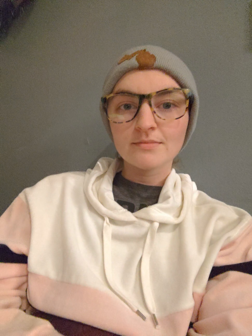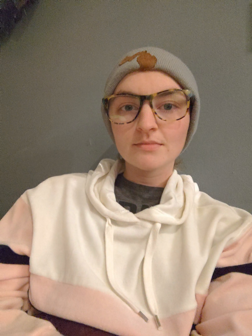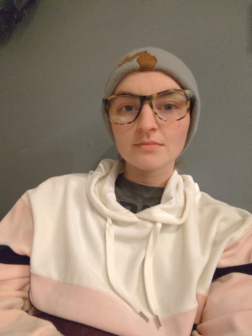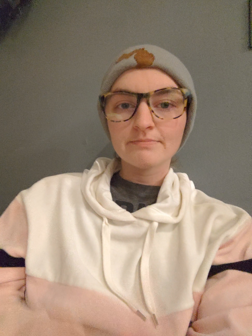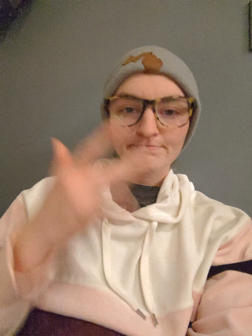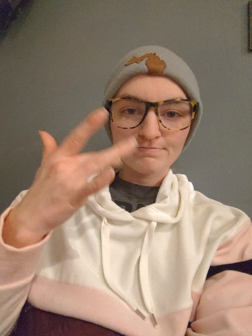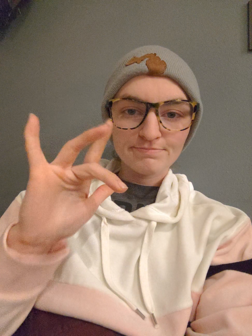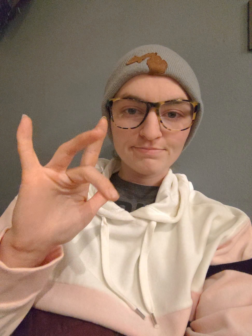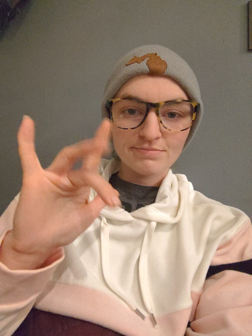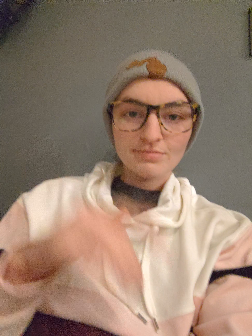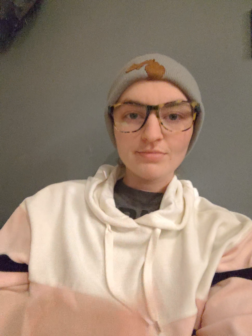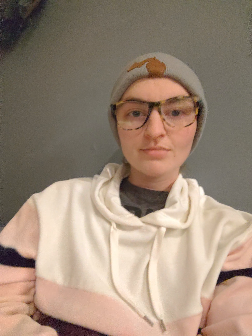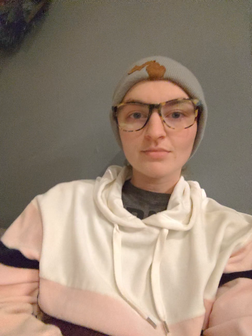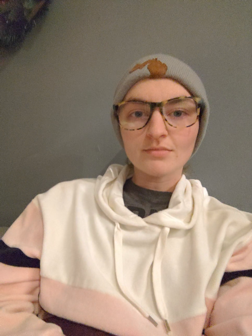empty